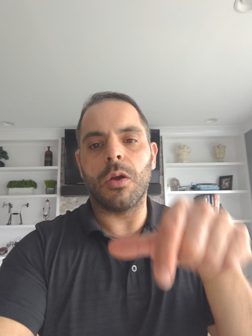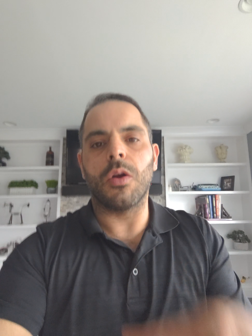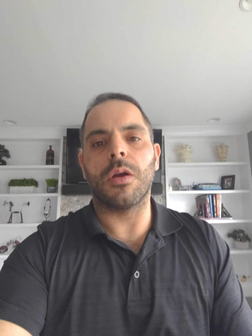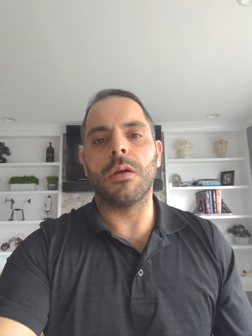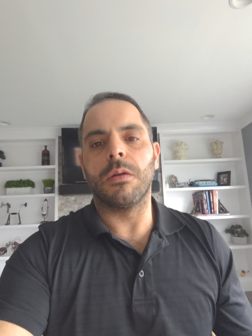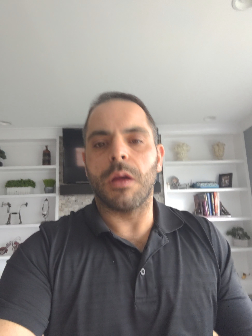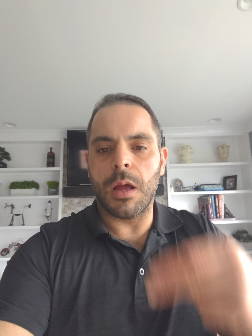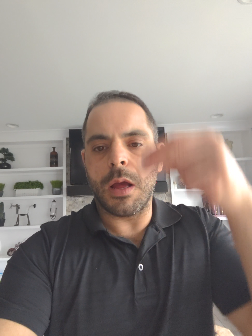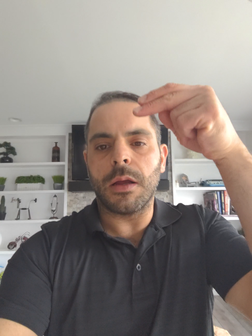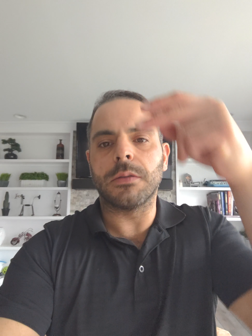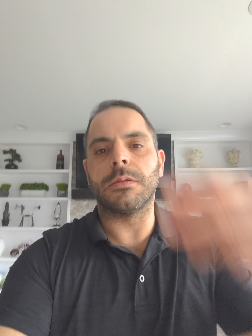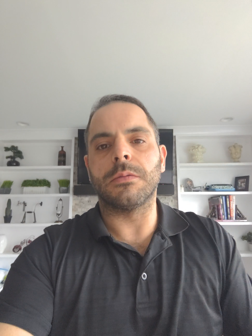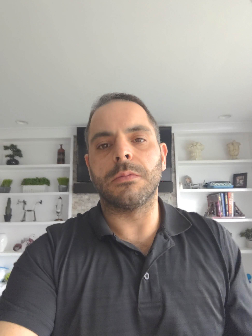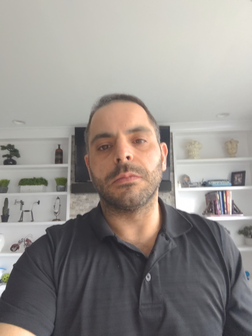high